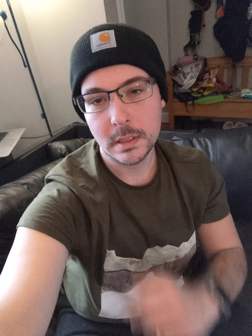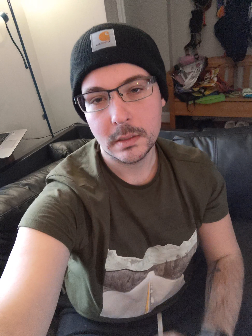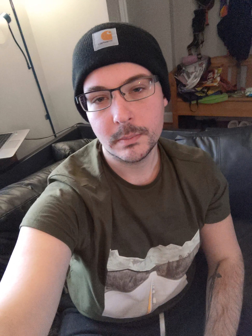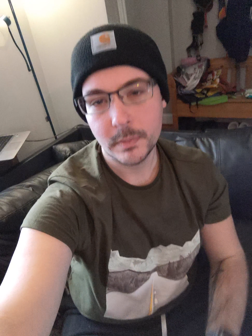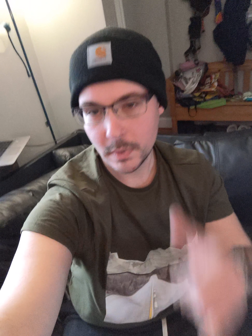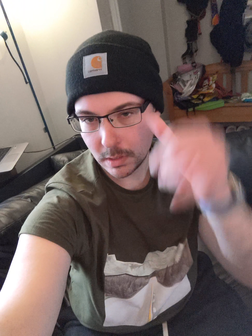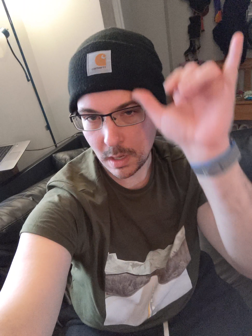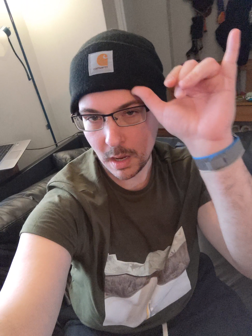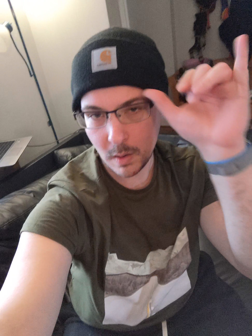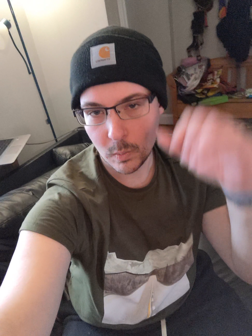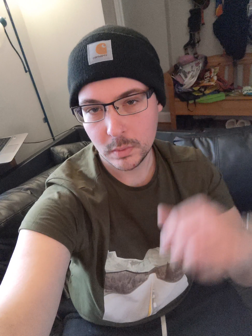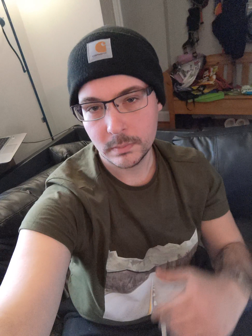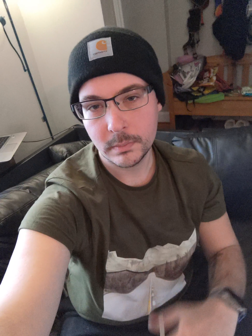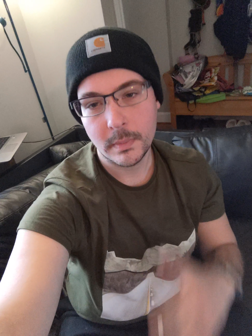cow